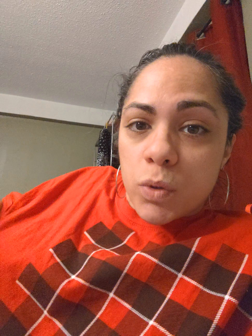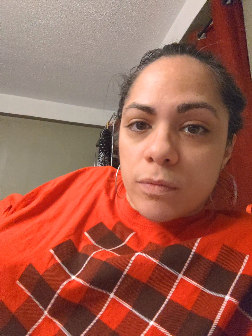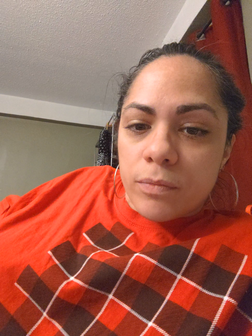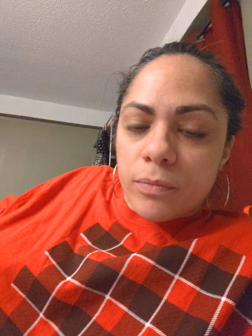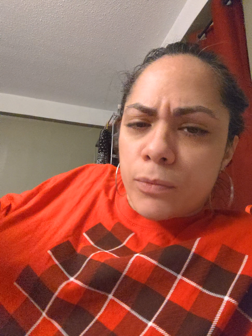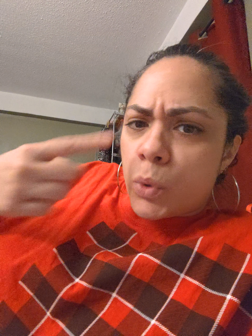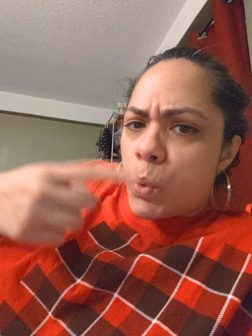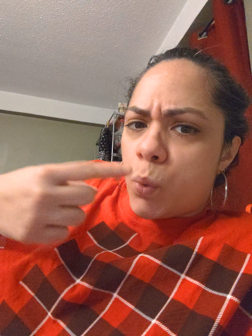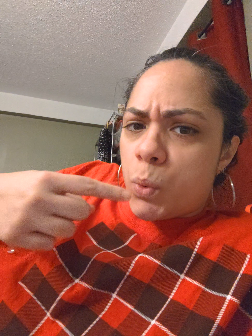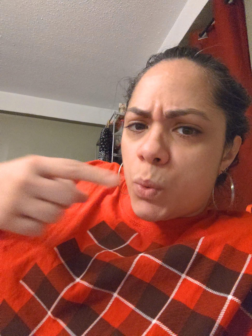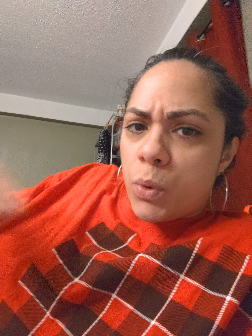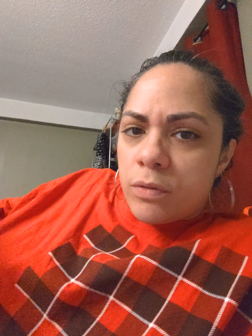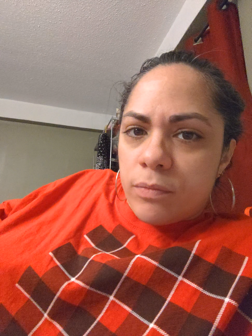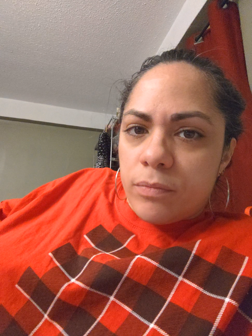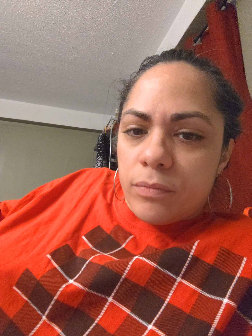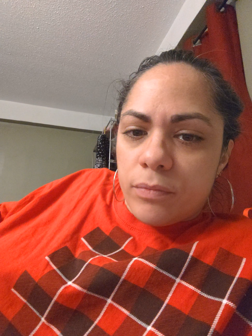who